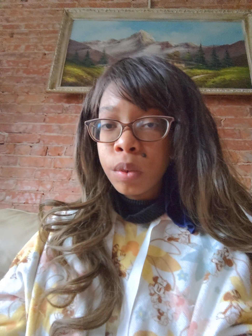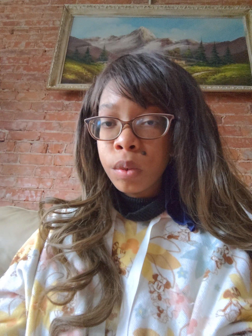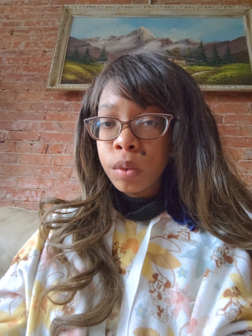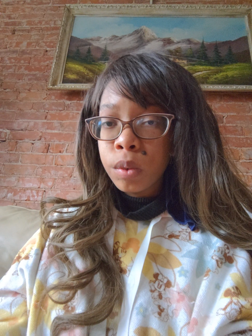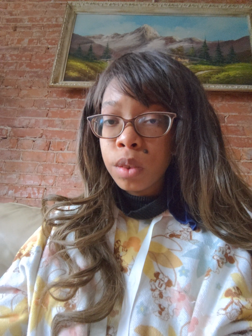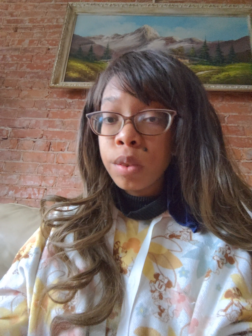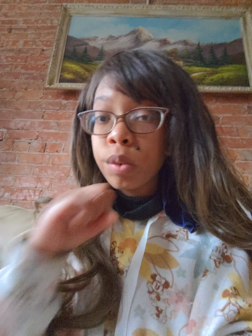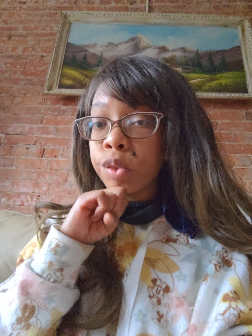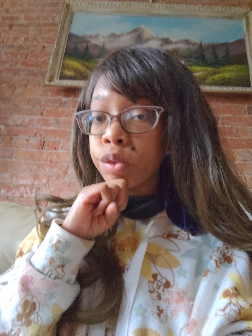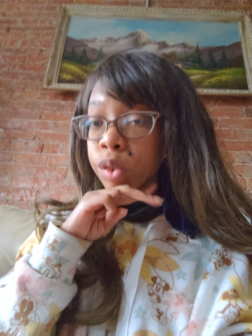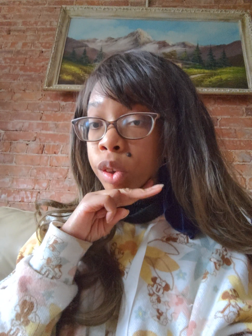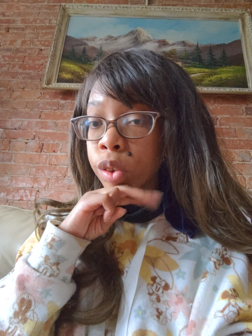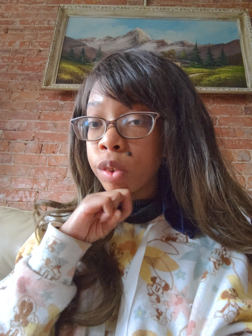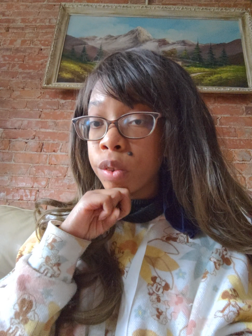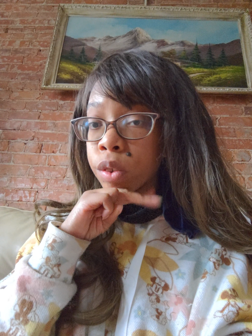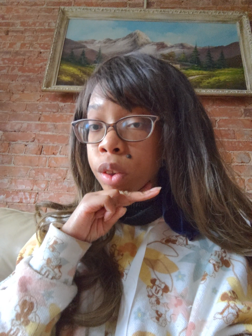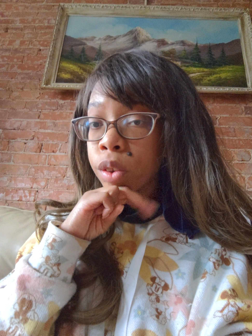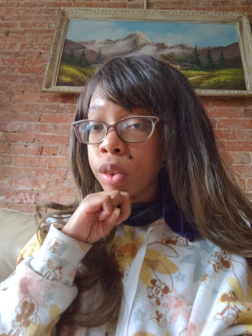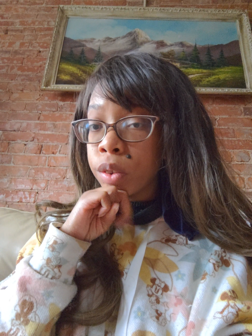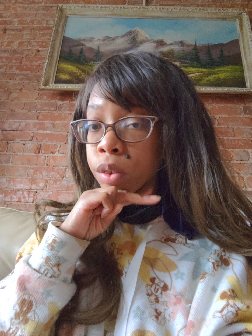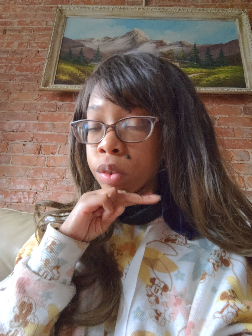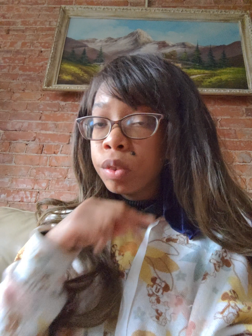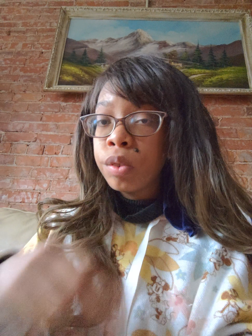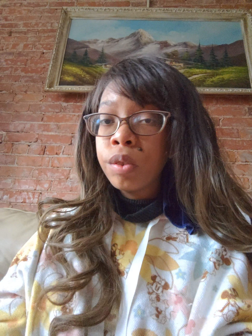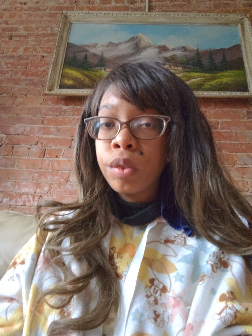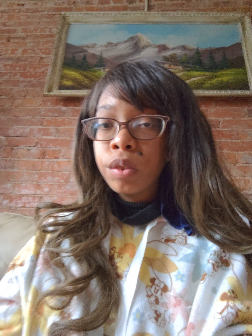frog